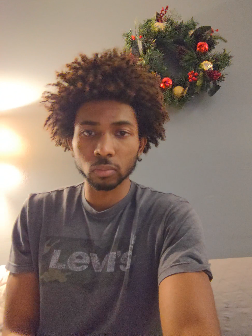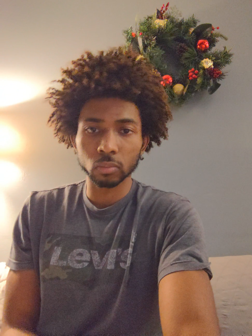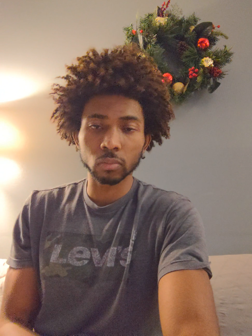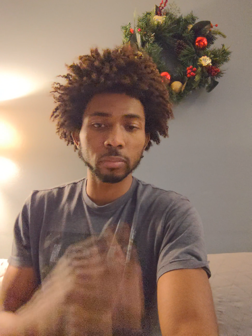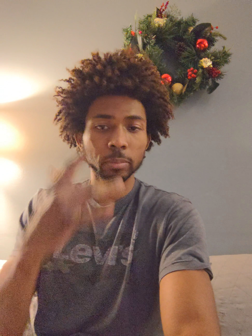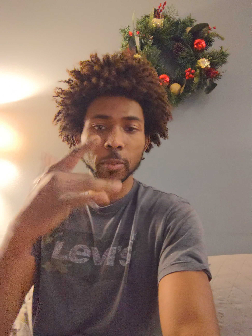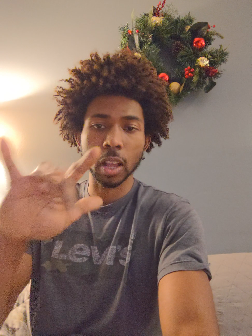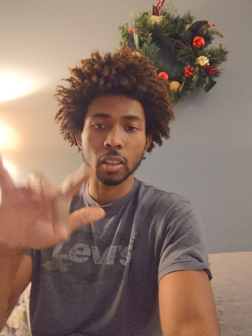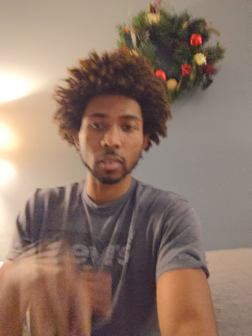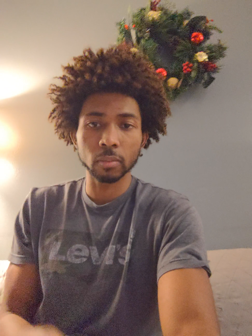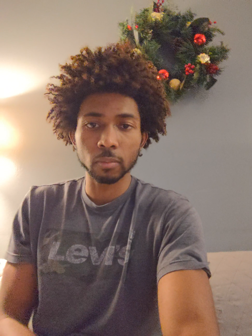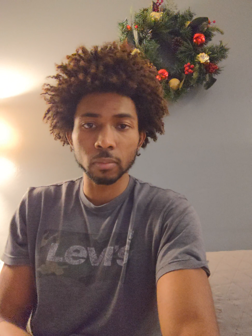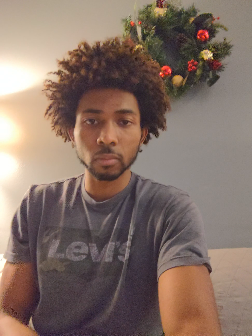empty